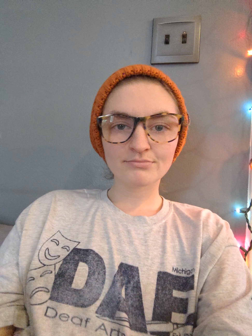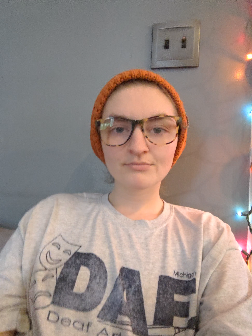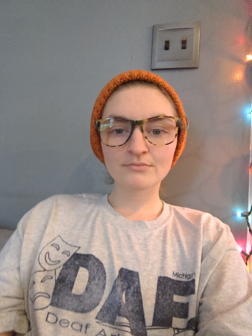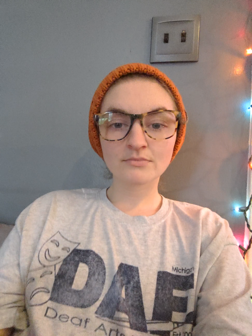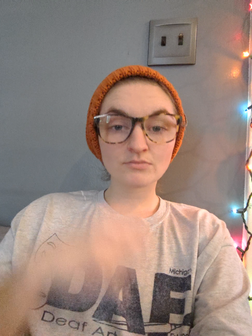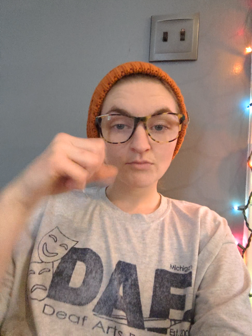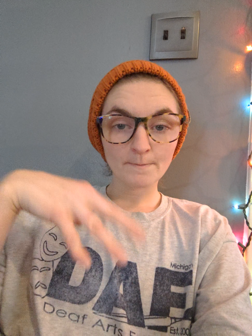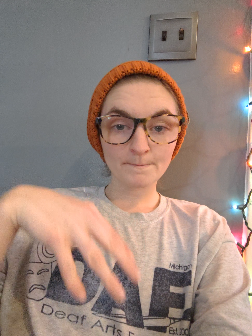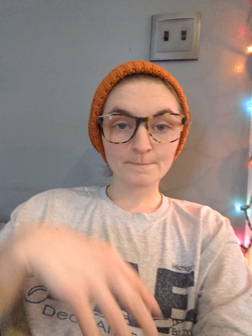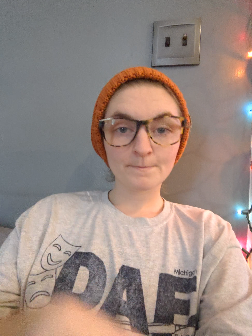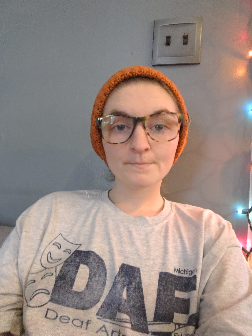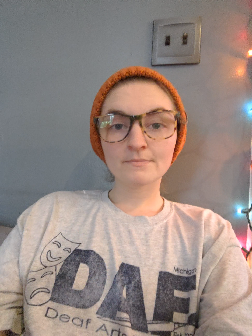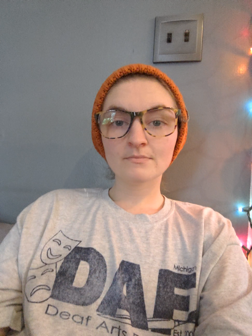drop